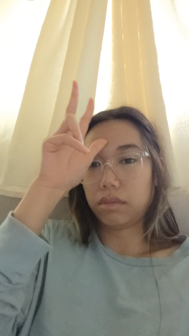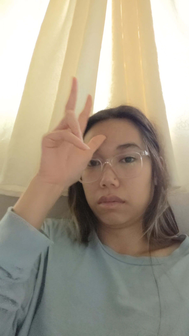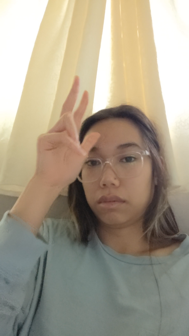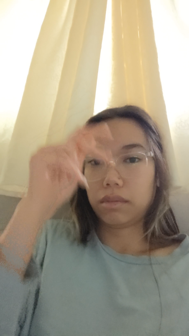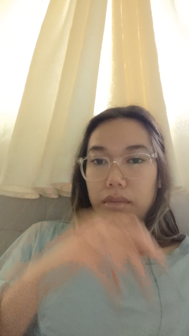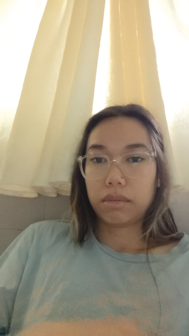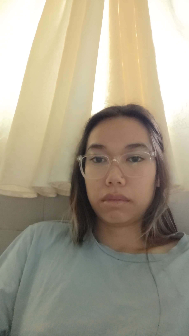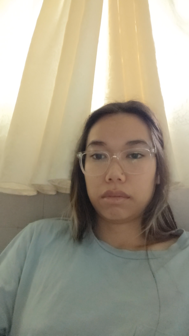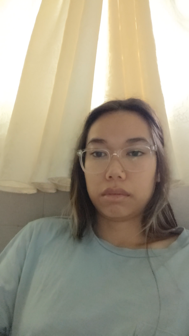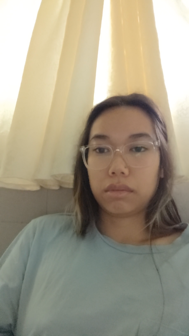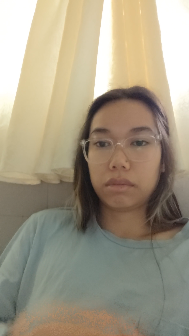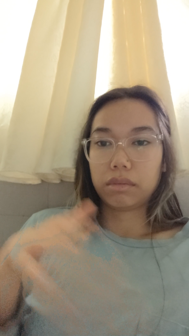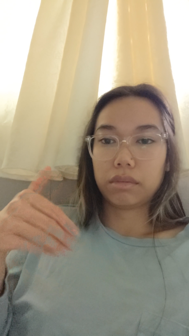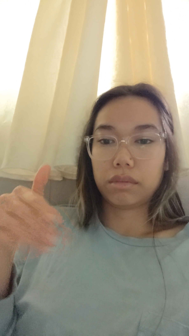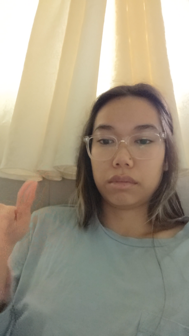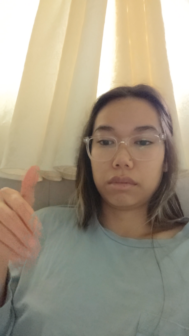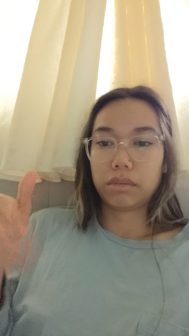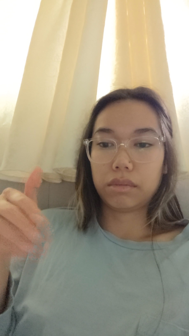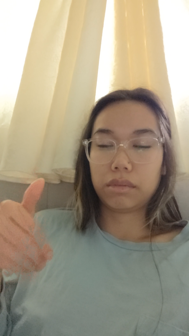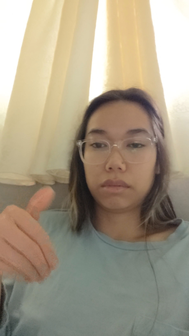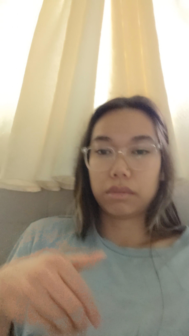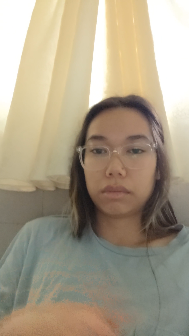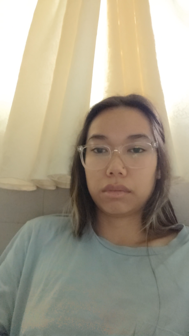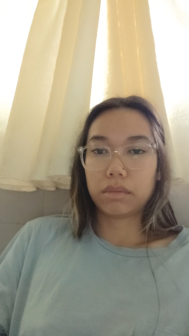pants